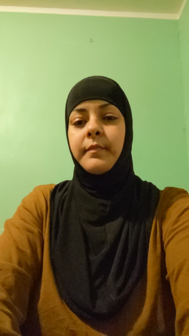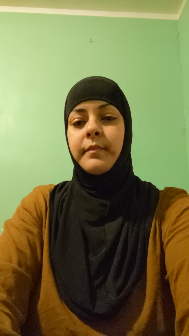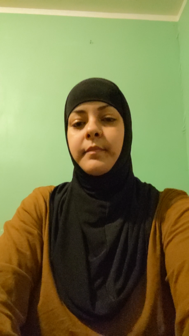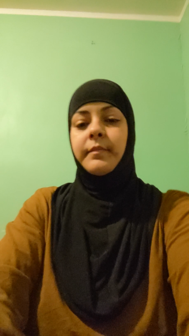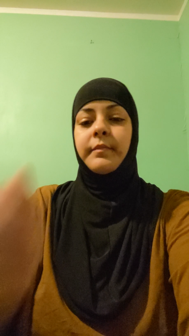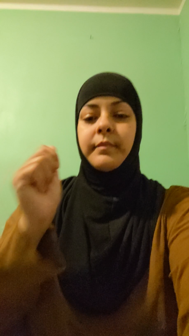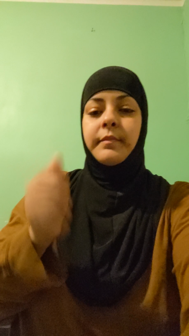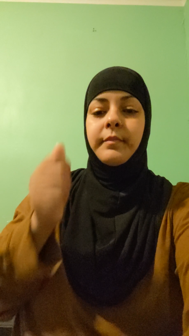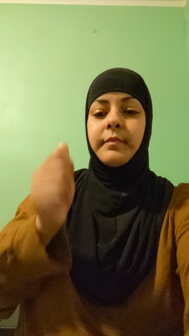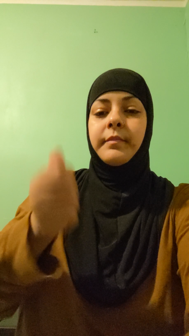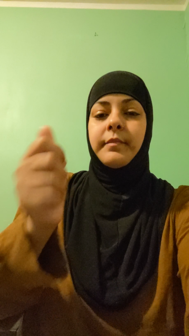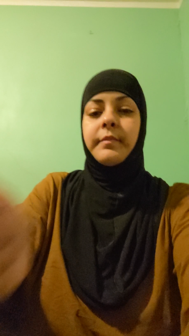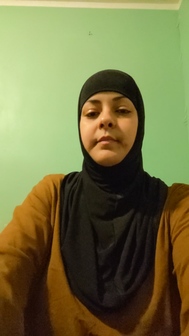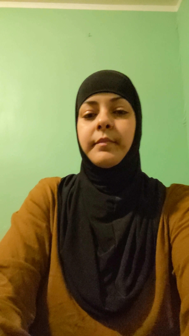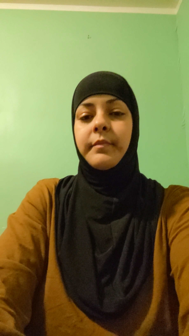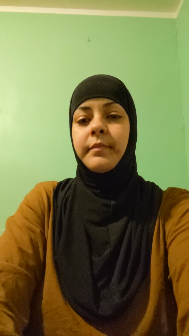cart